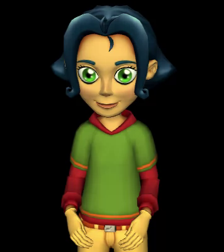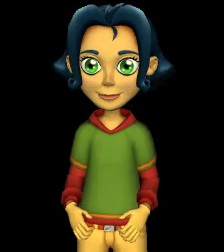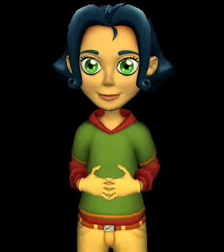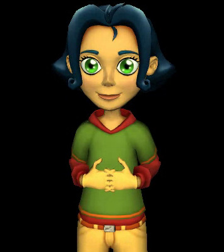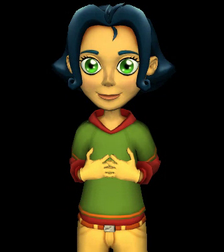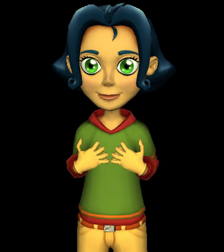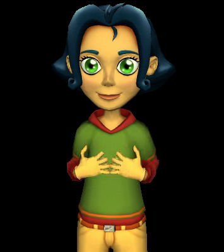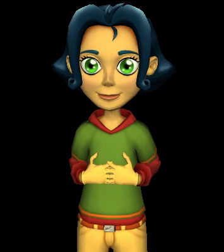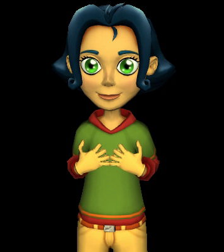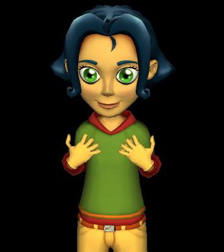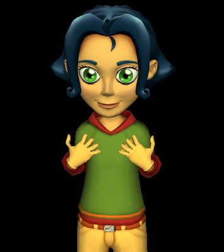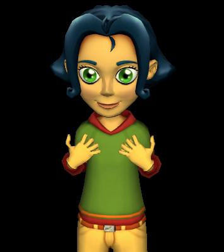غضب